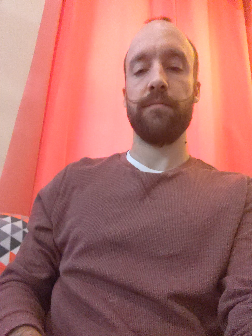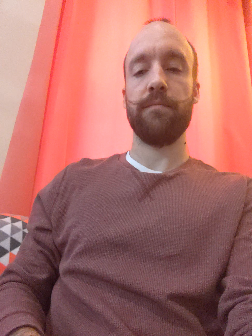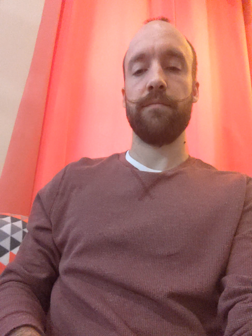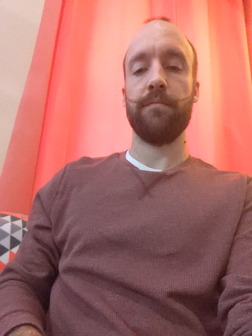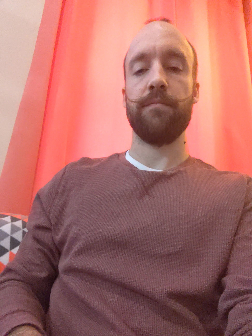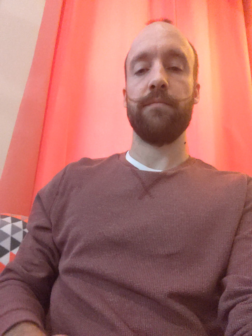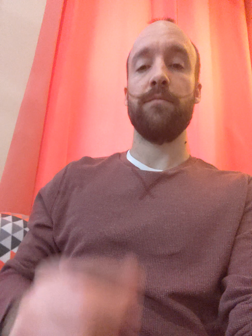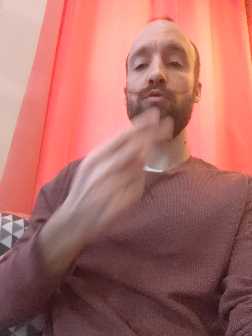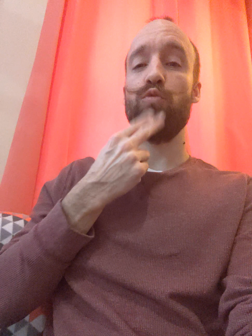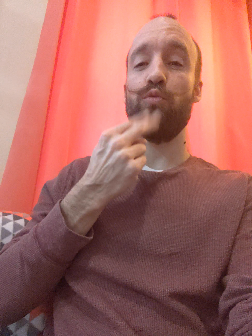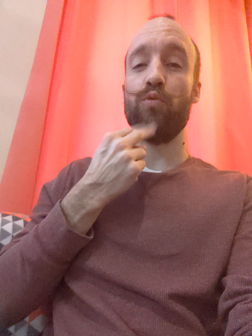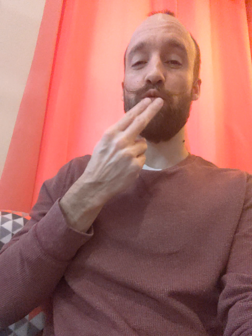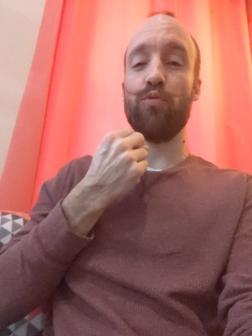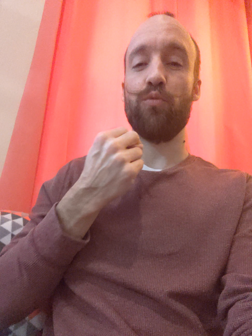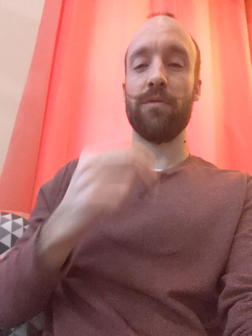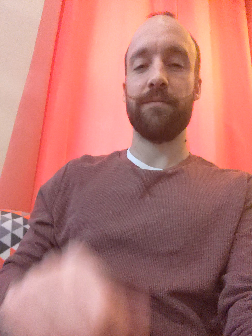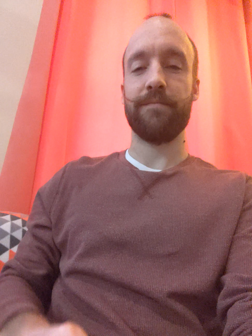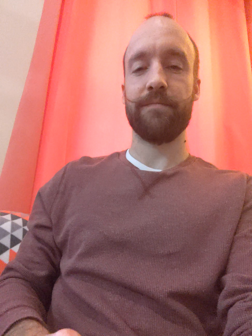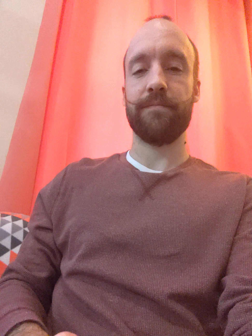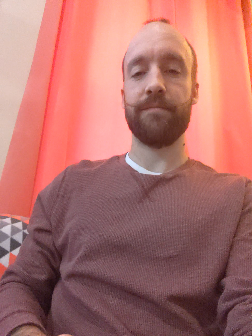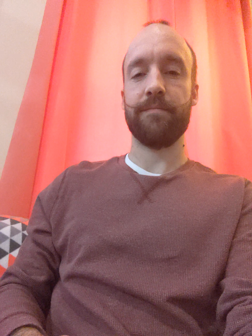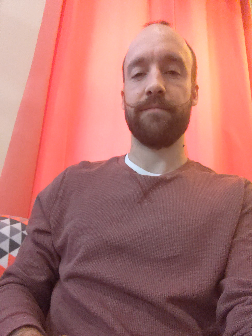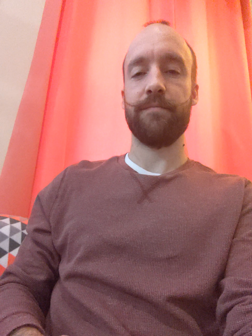cute